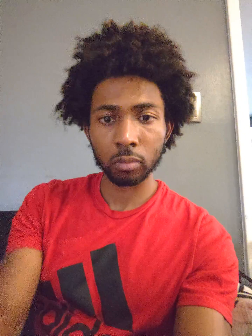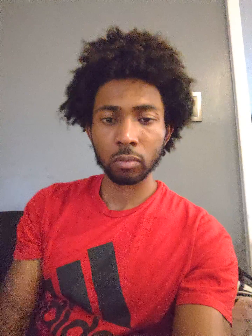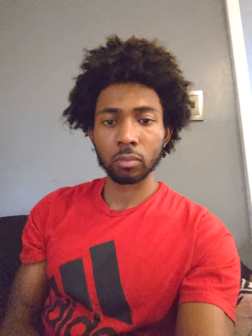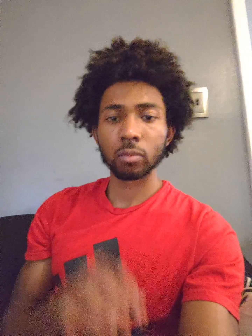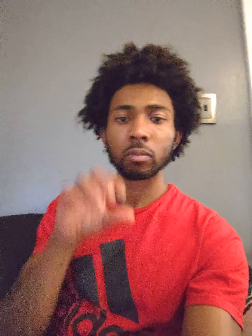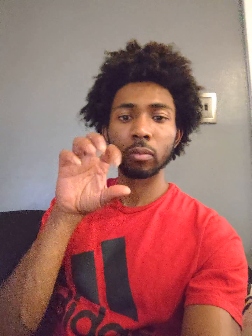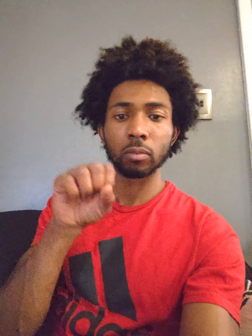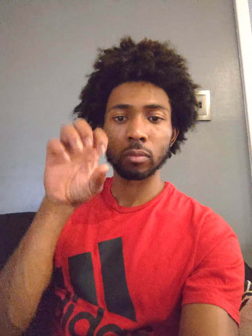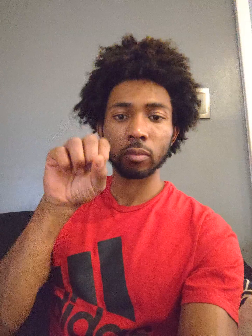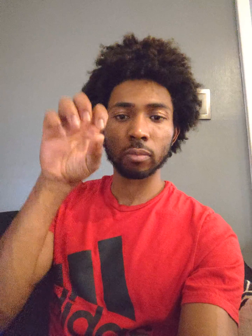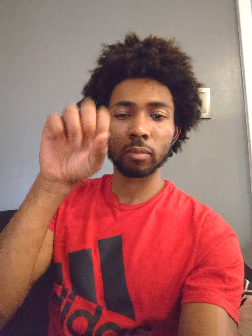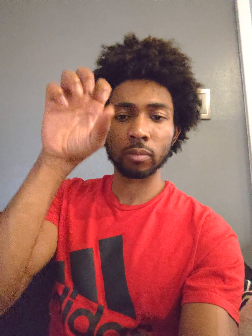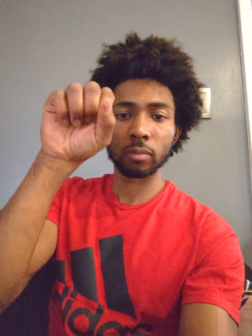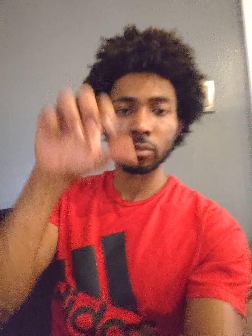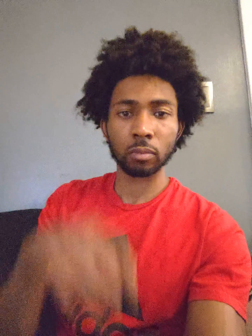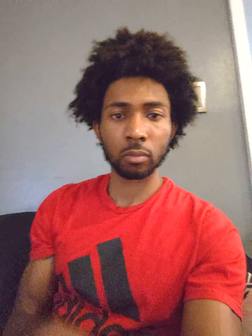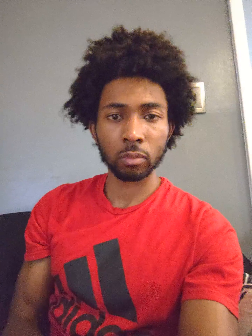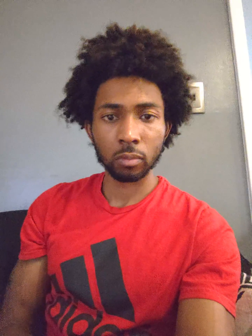ladder